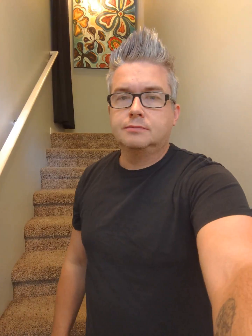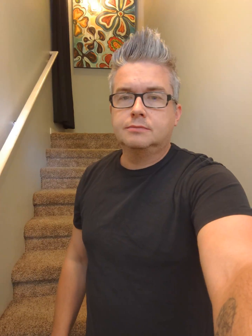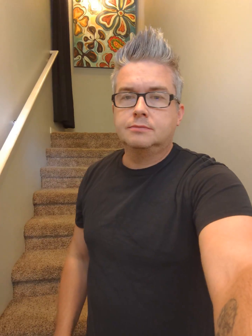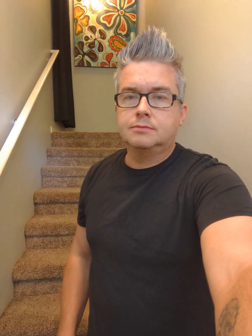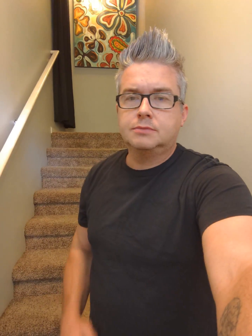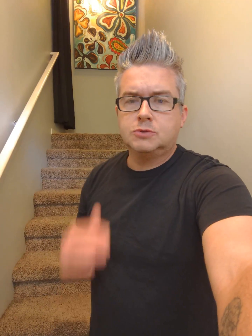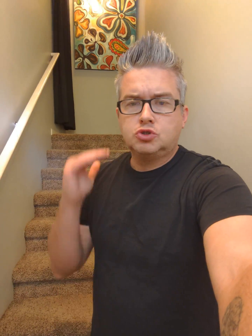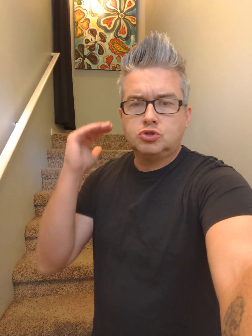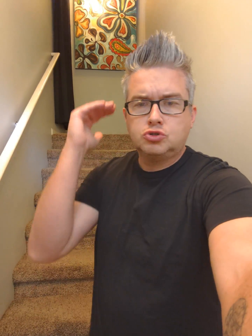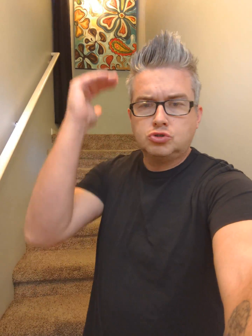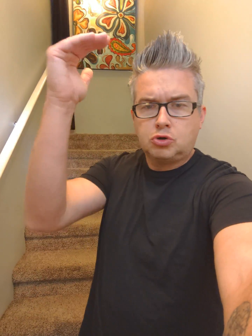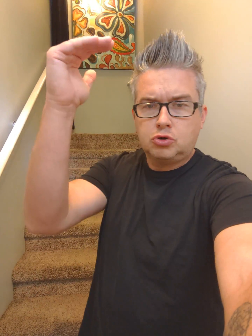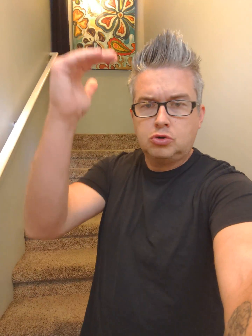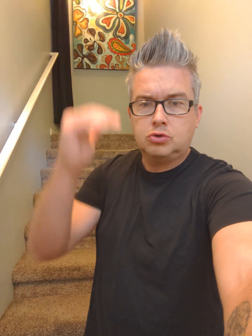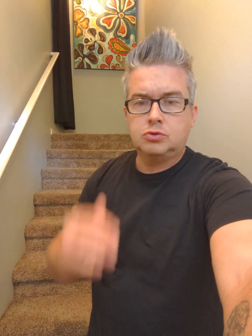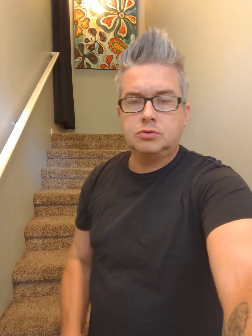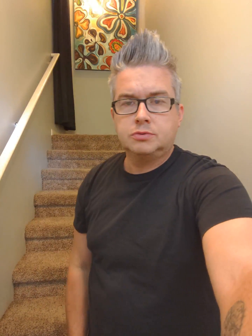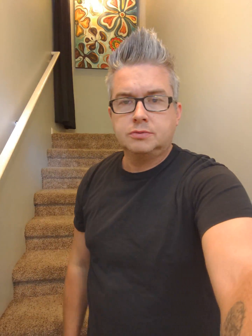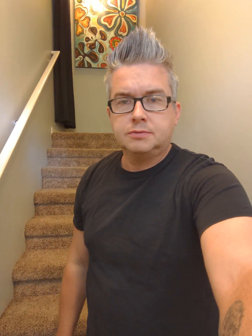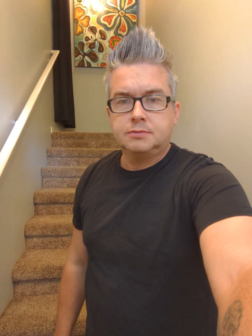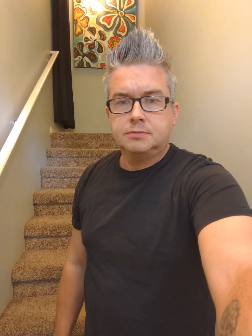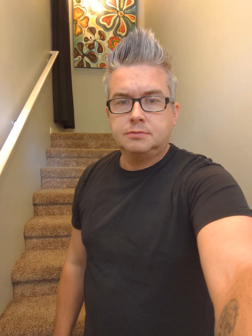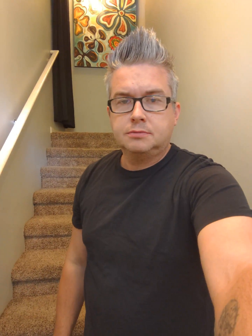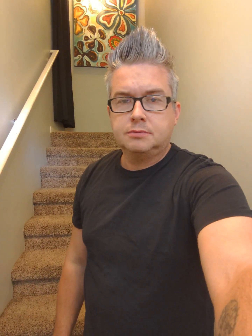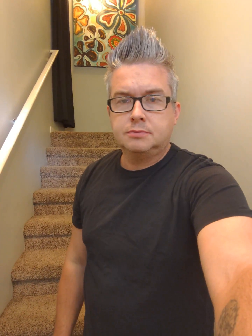big